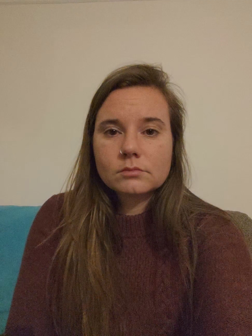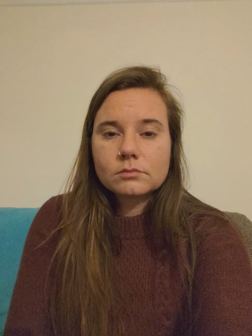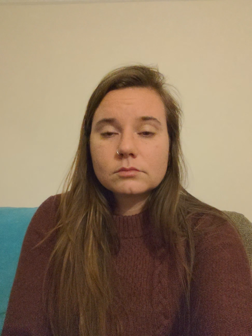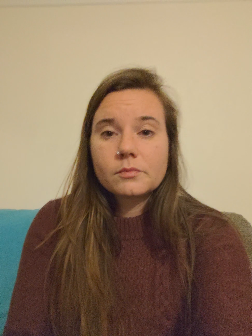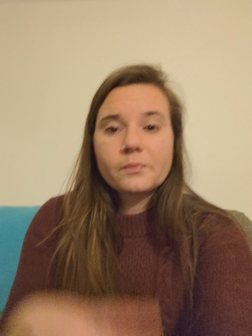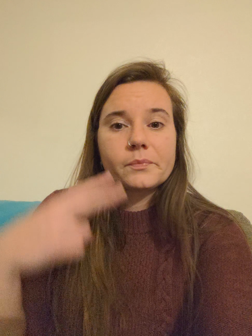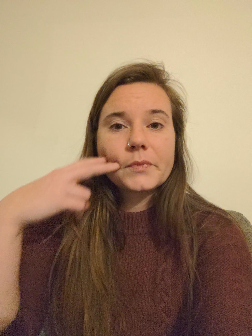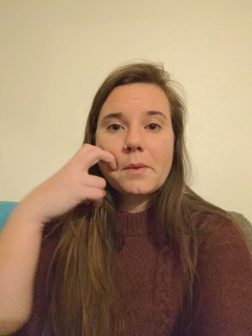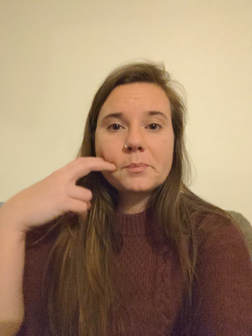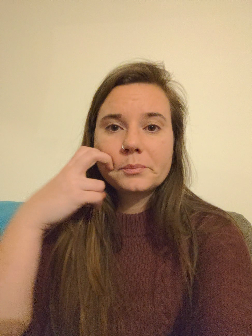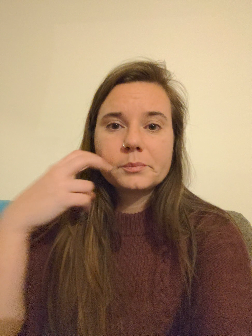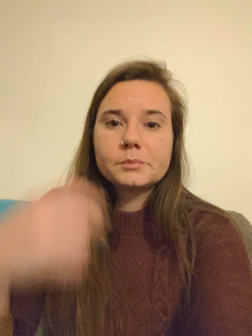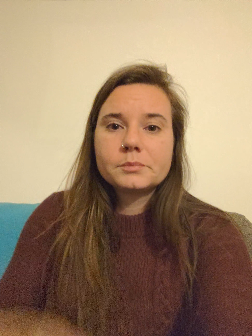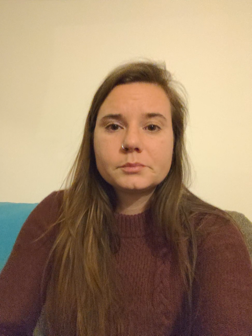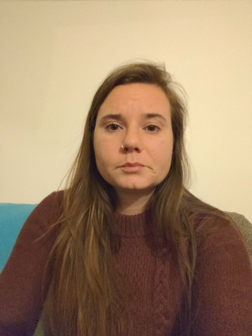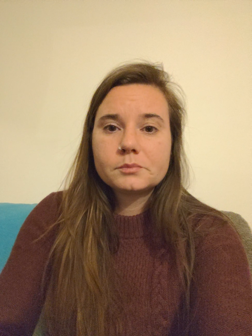gum